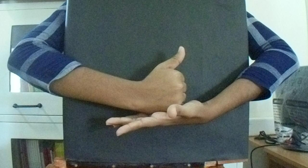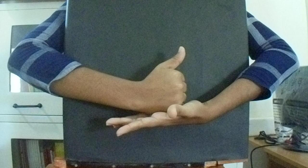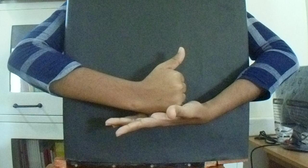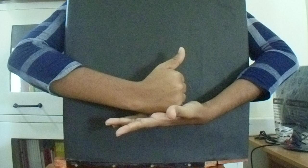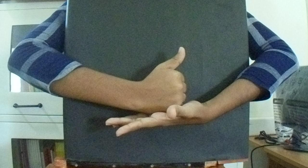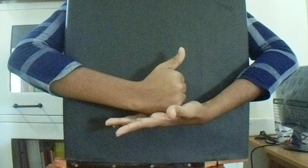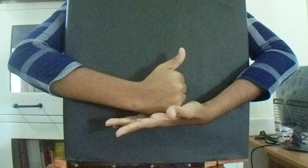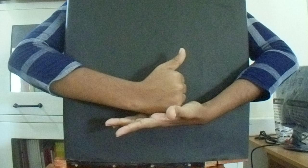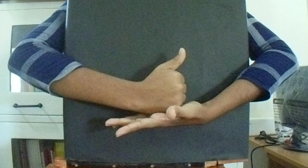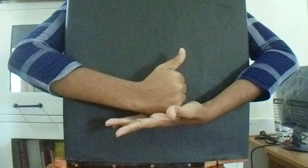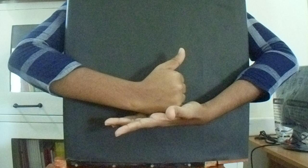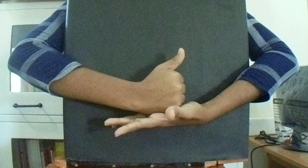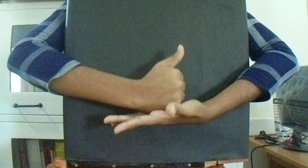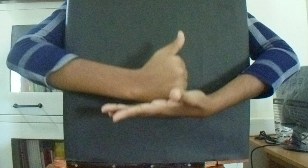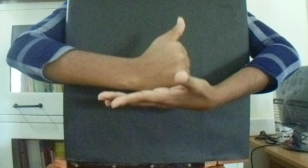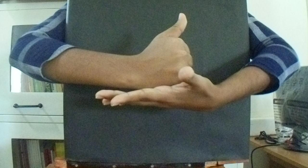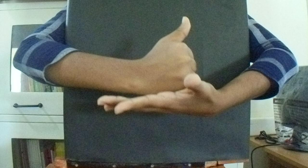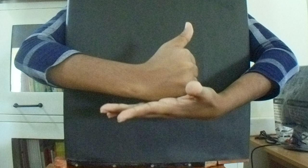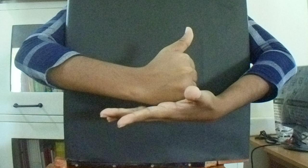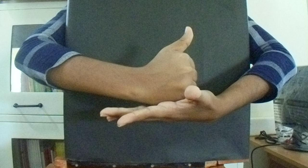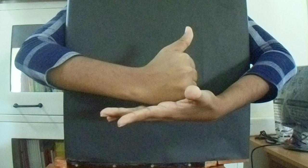help